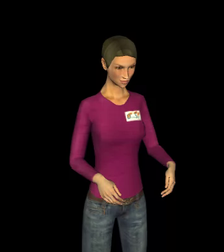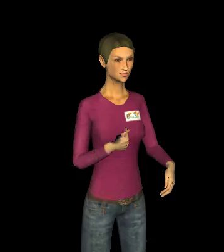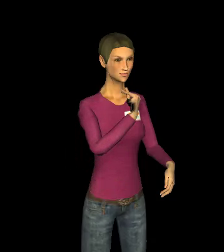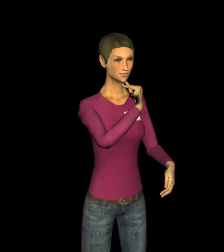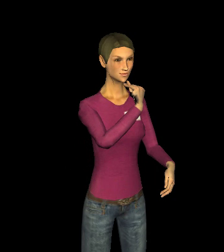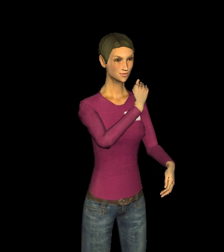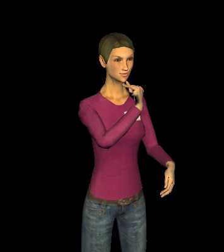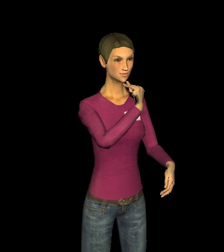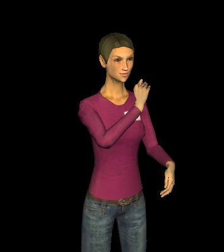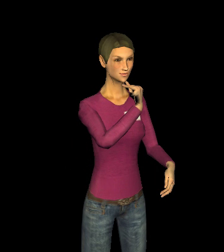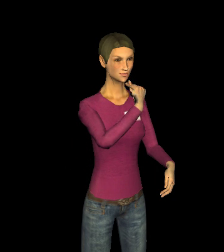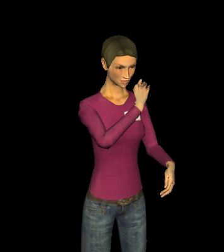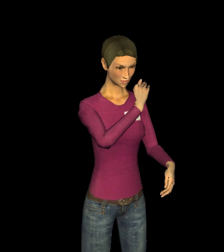يشعر بالبرد